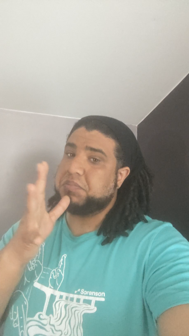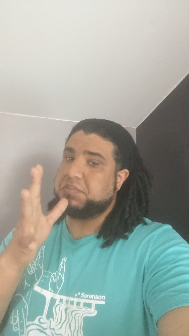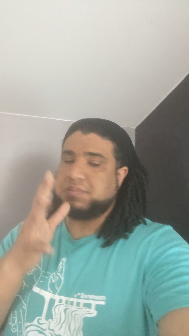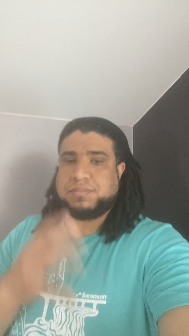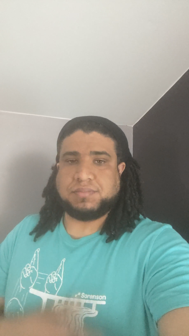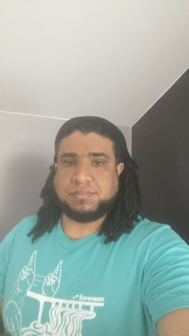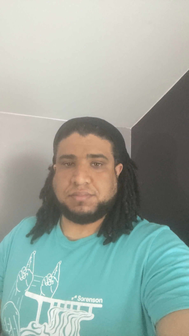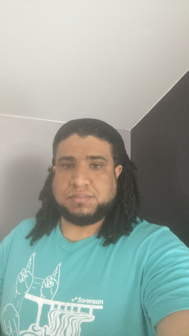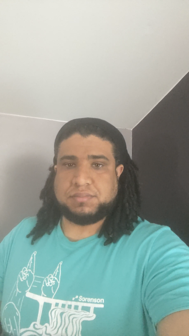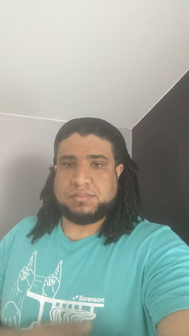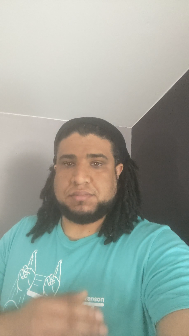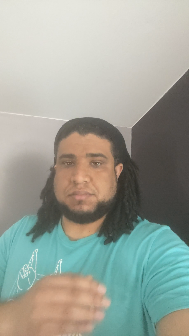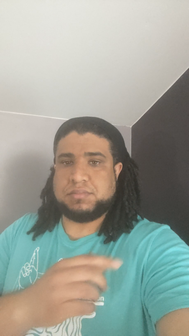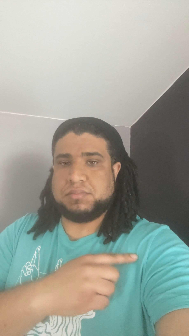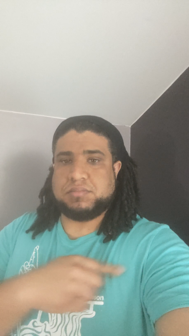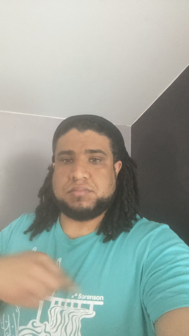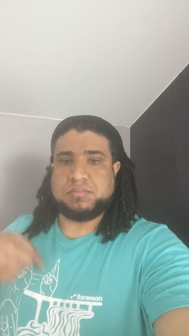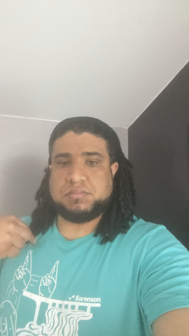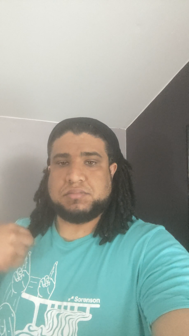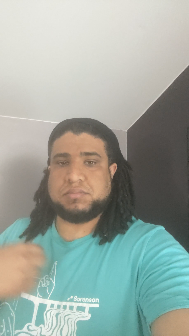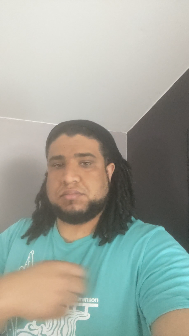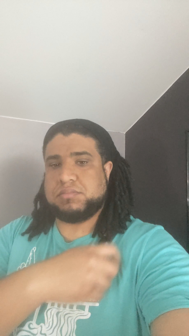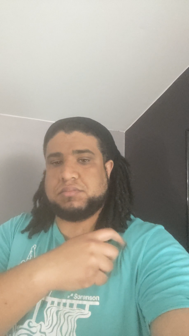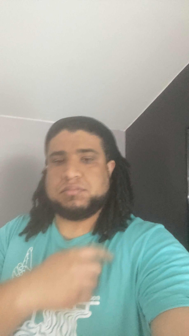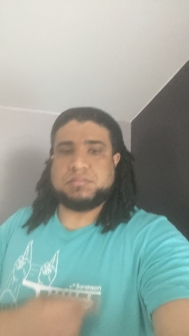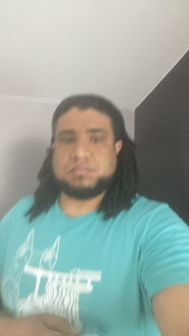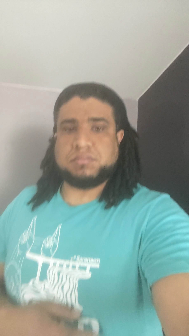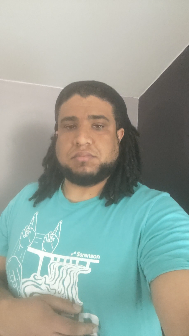bib